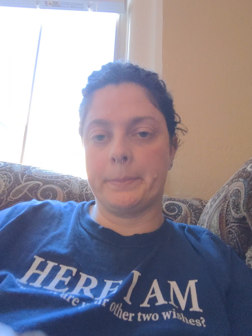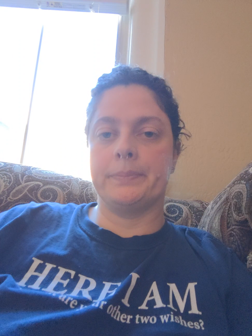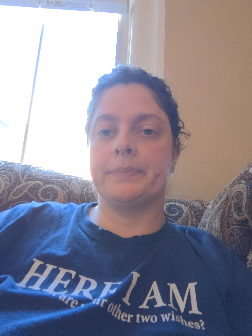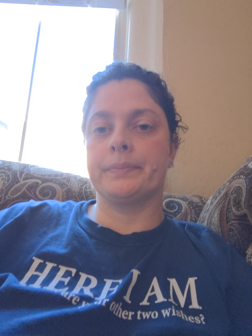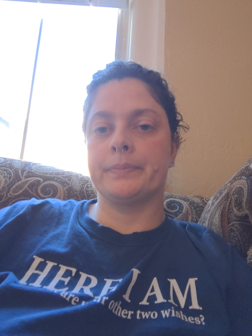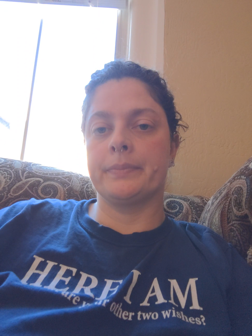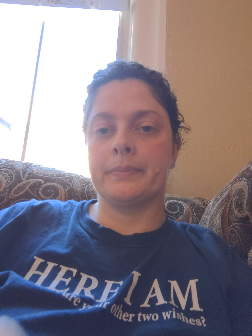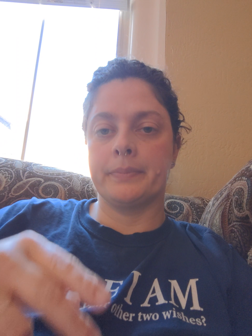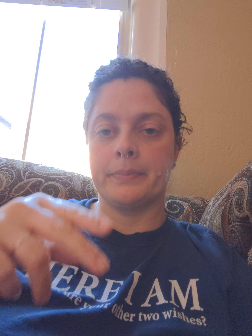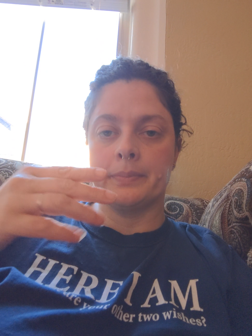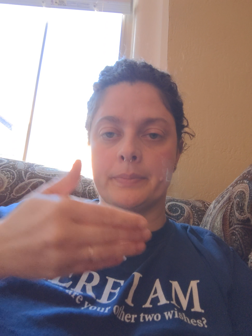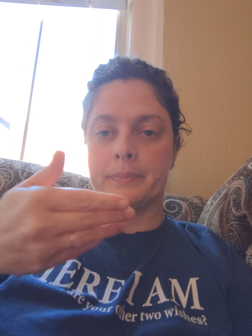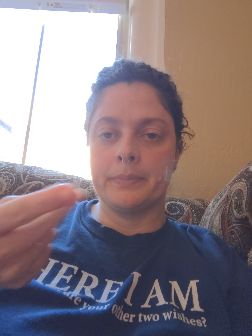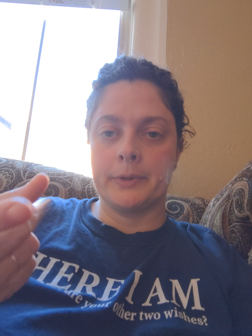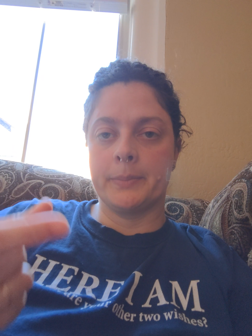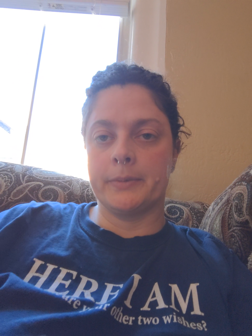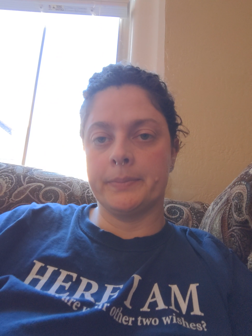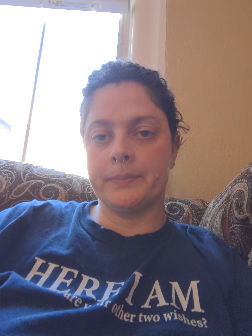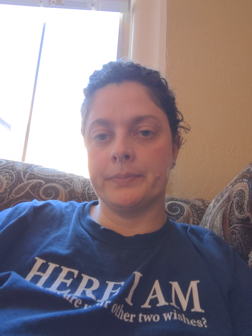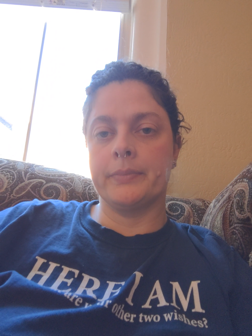puppy